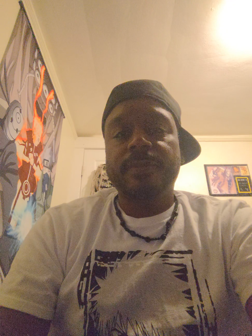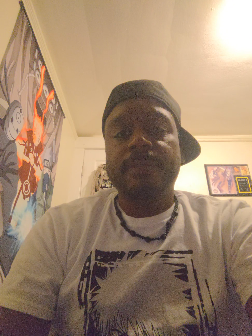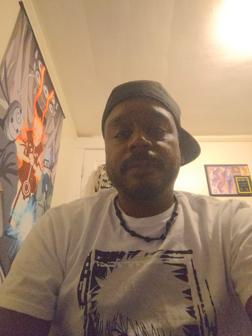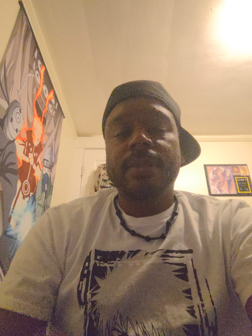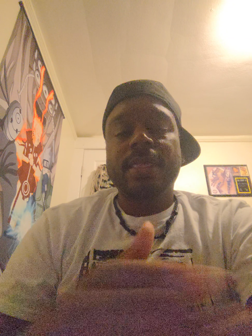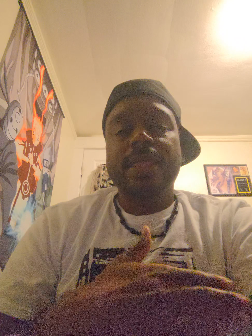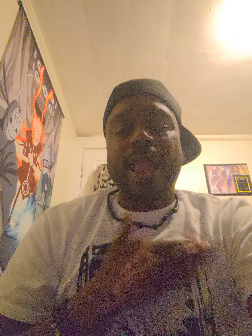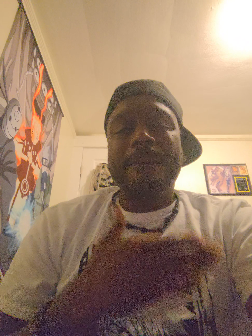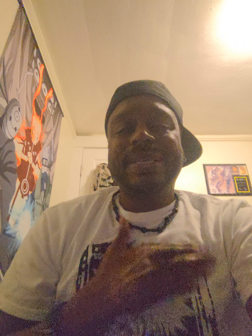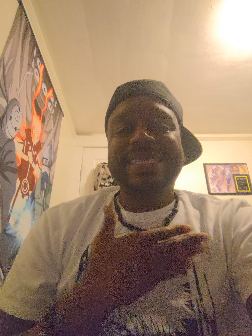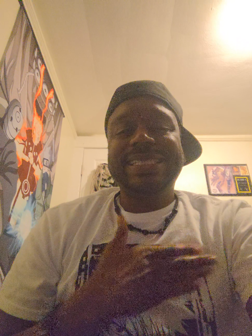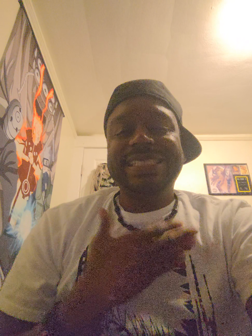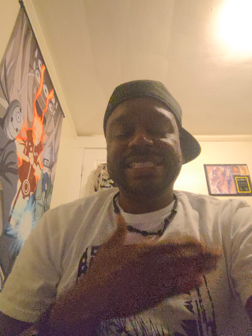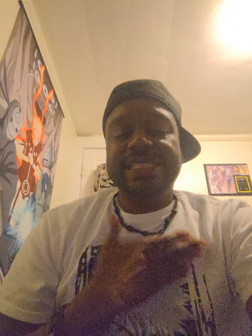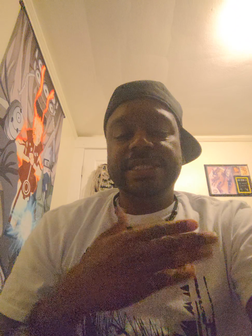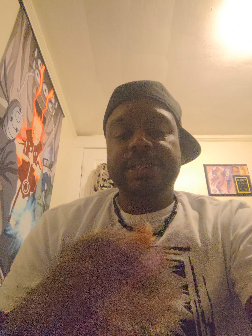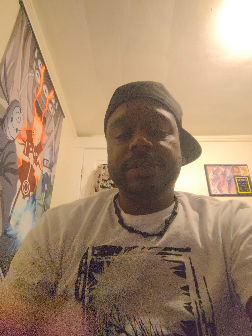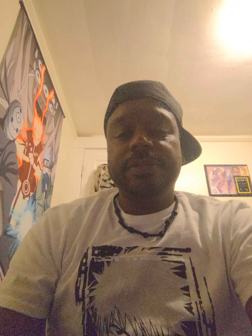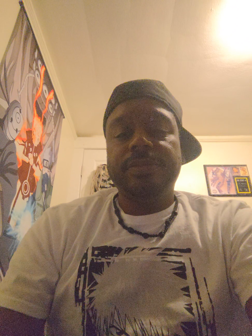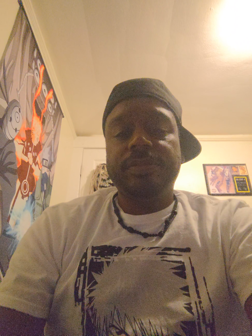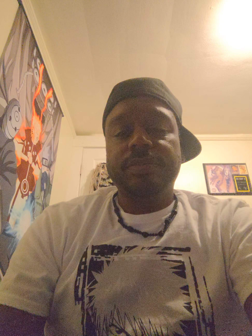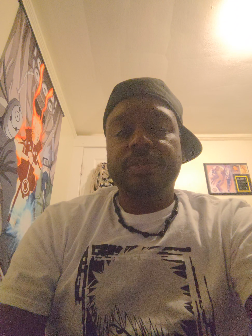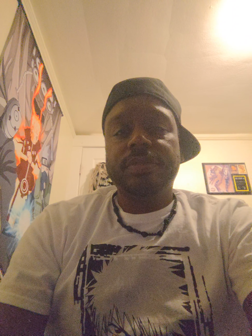happy